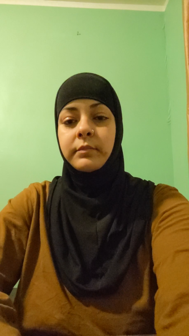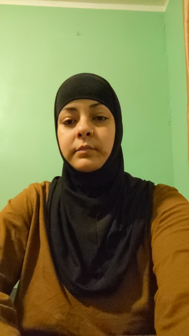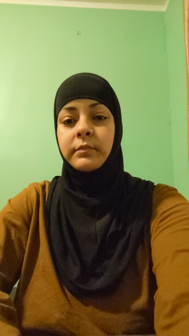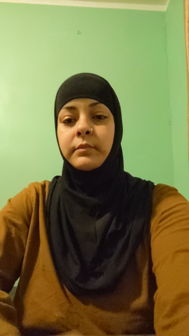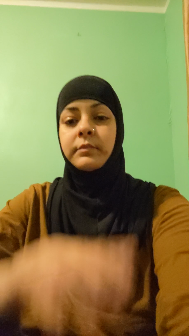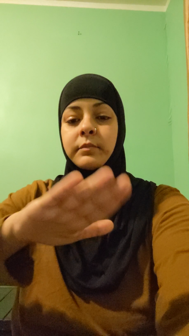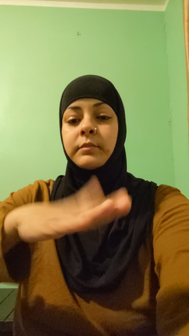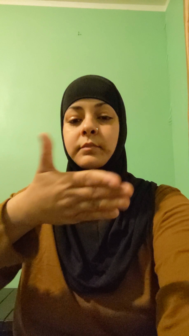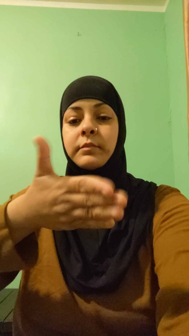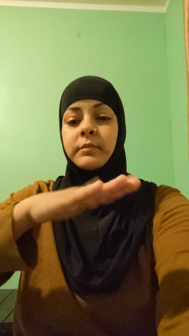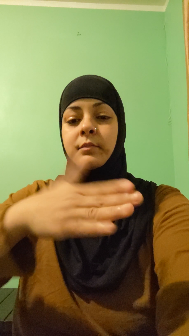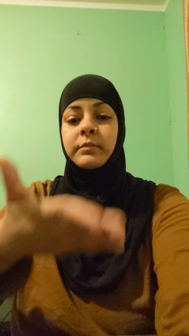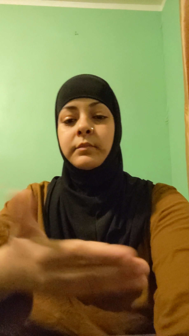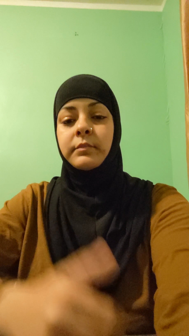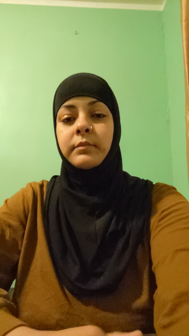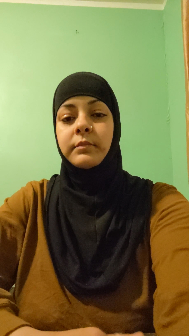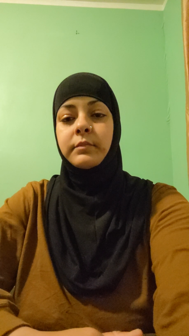kitchen